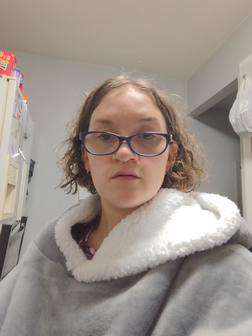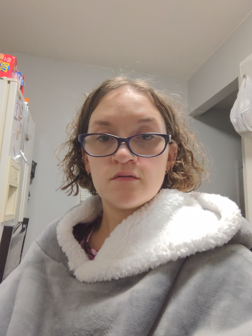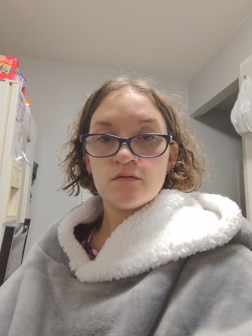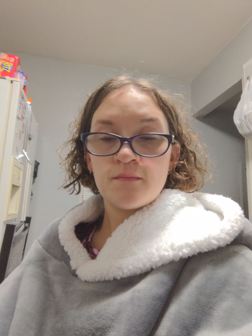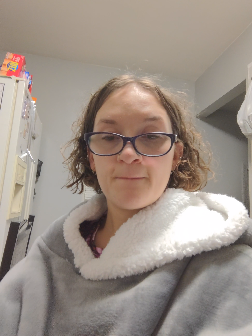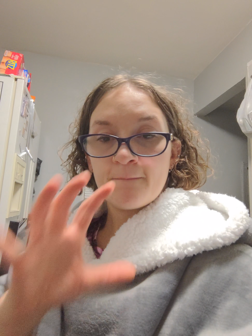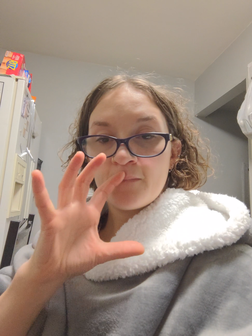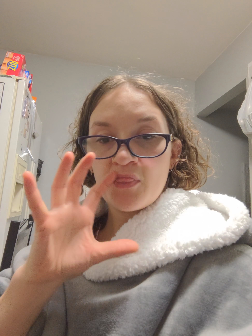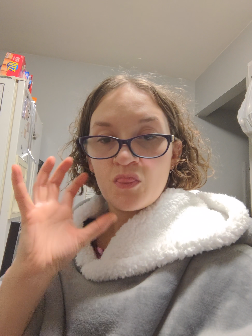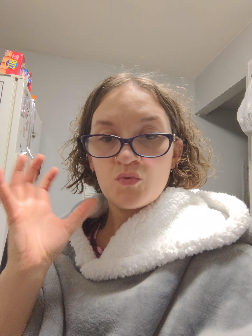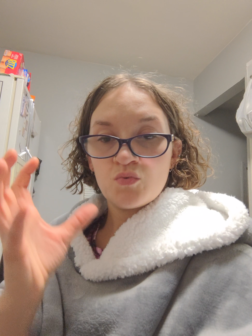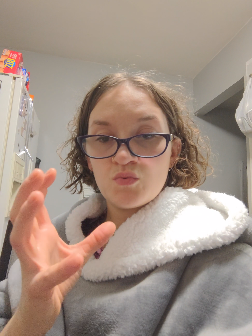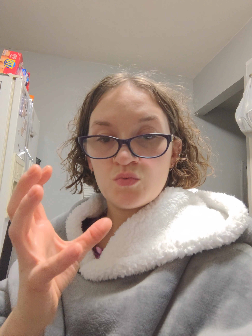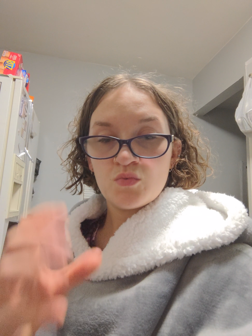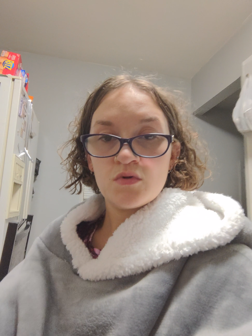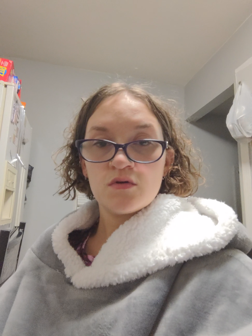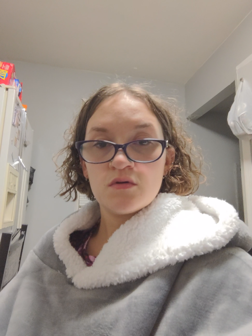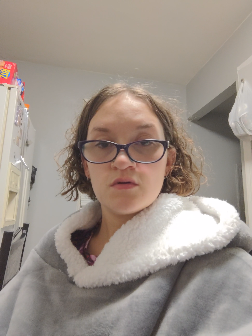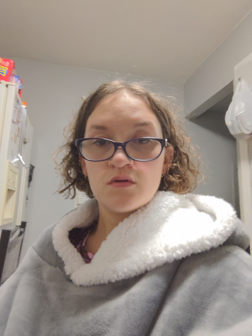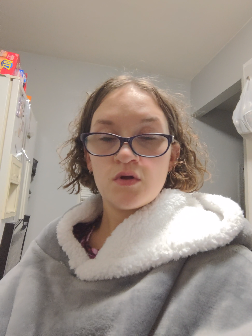balloon